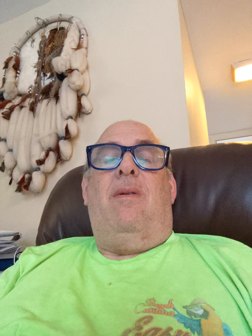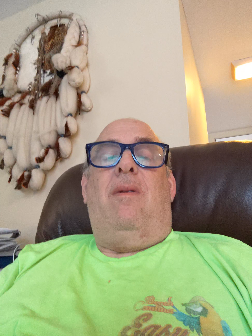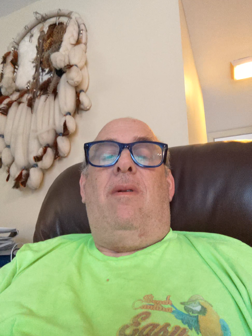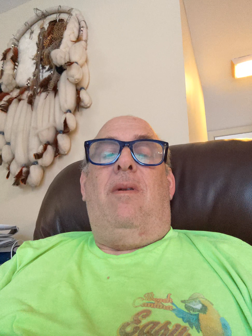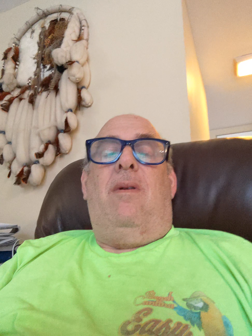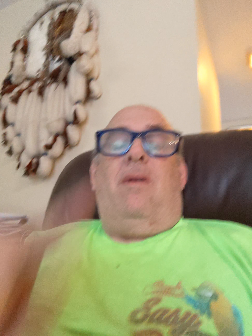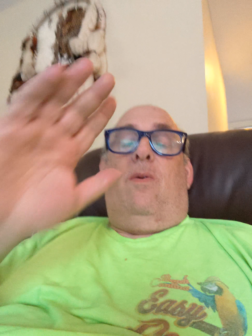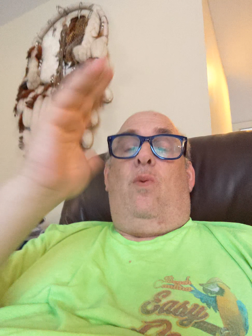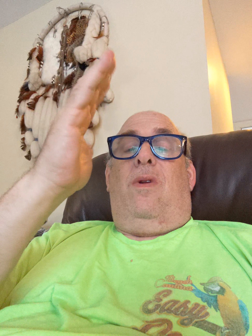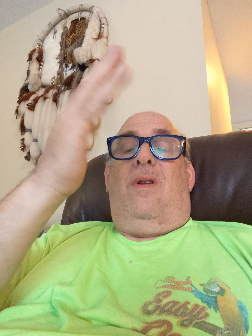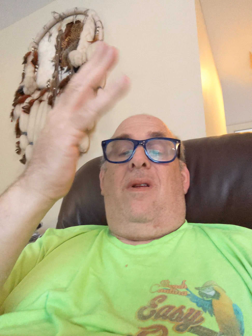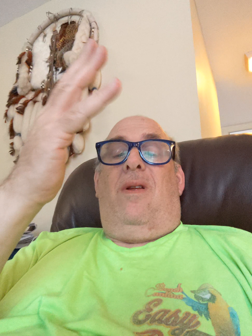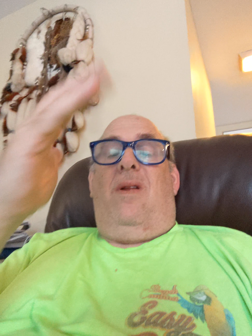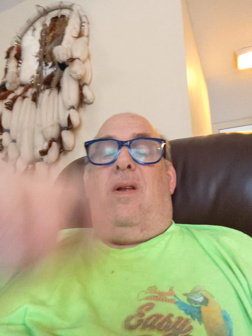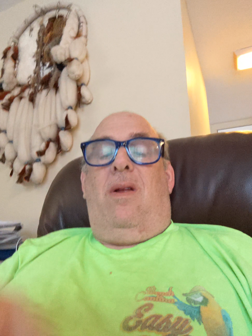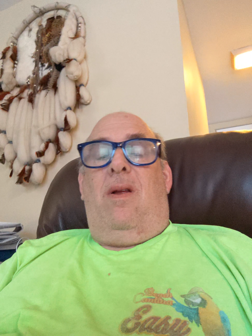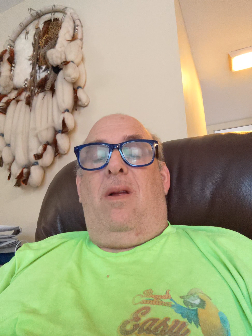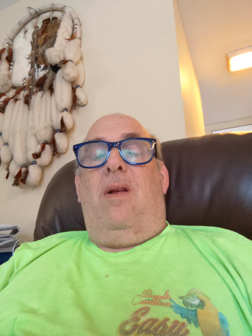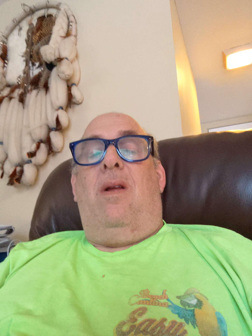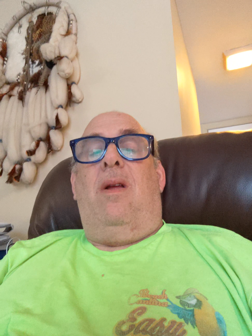tree